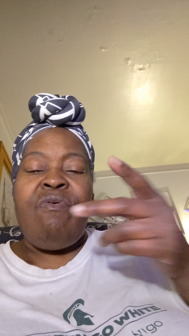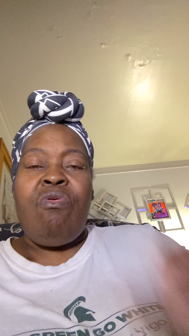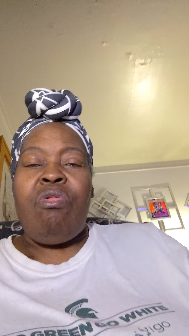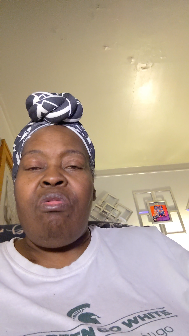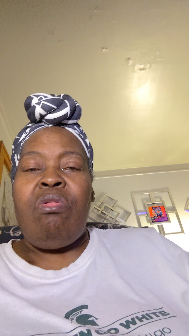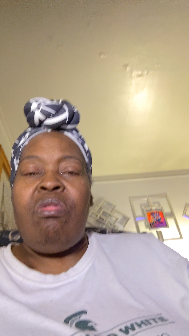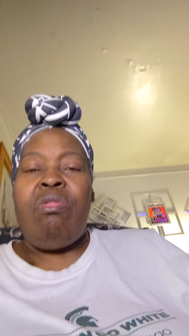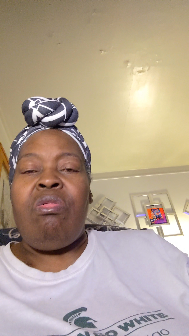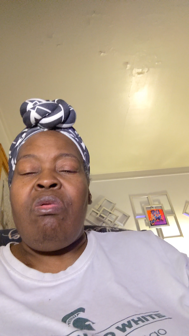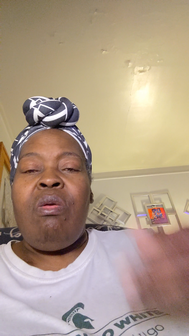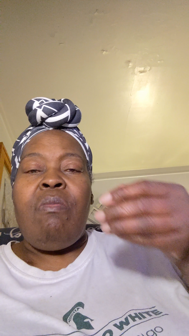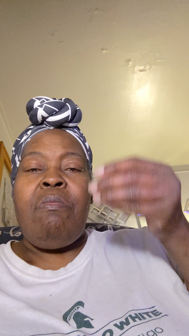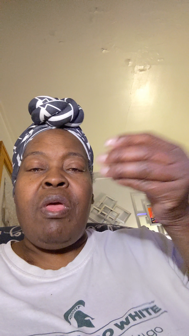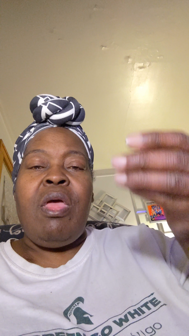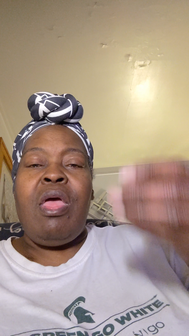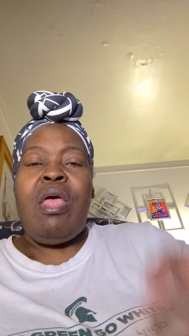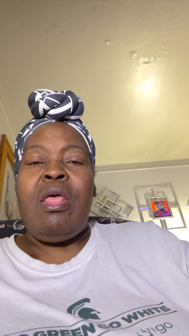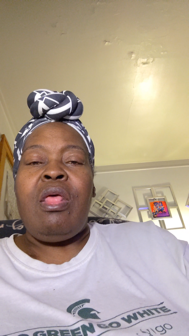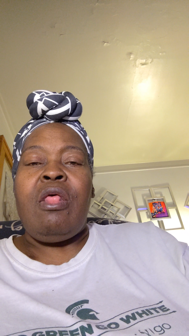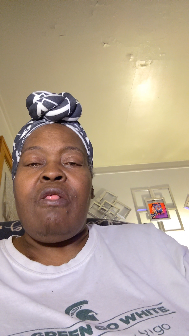buy